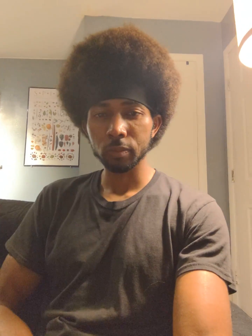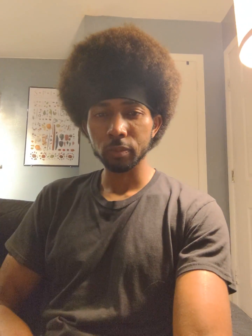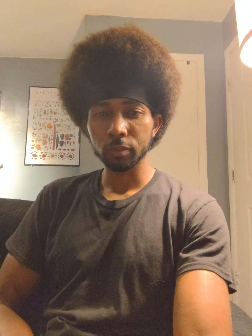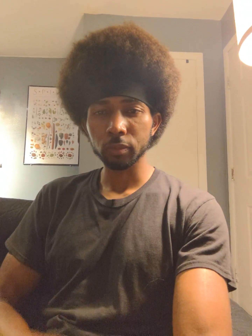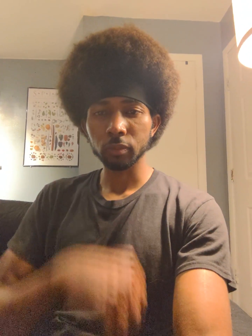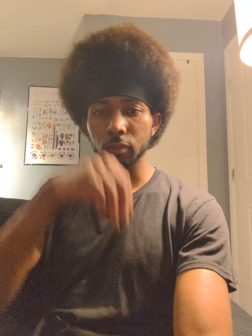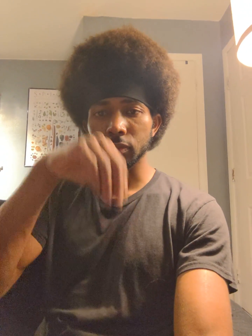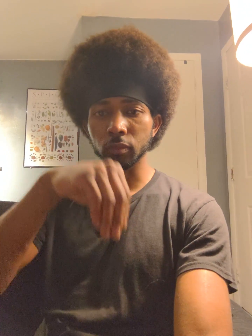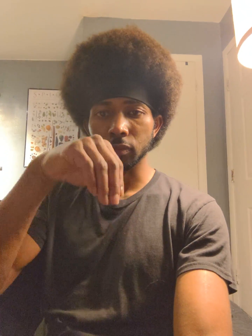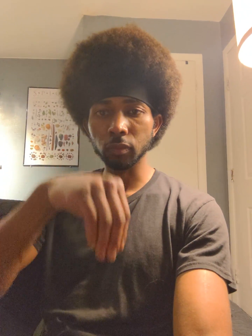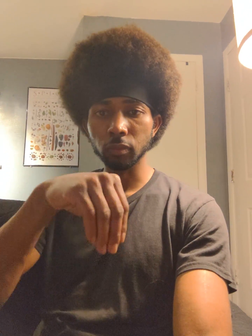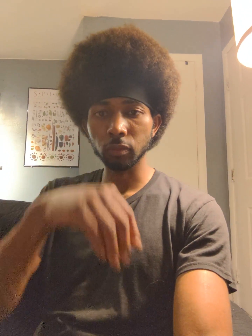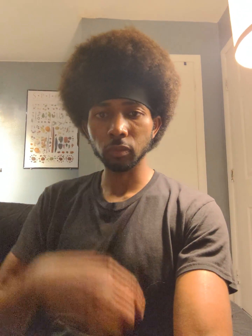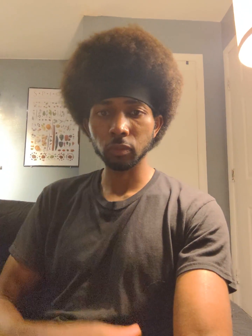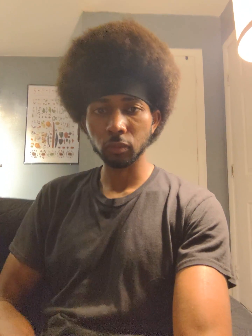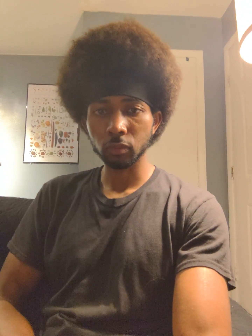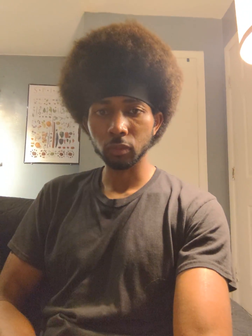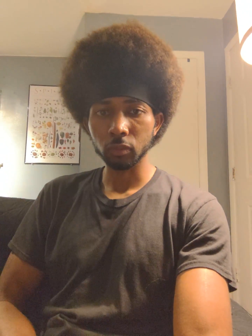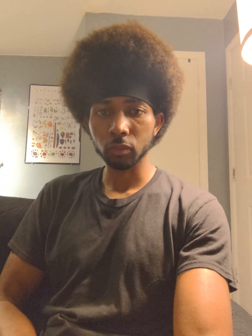inside